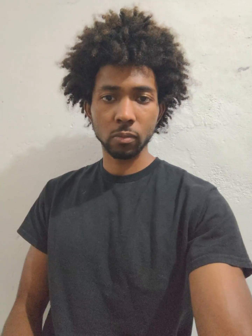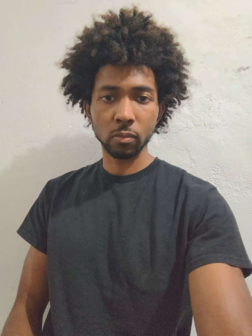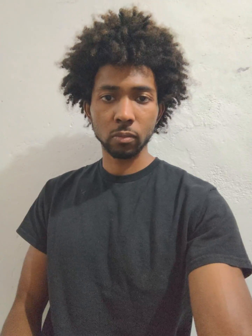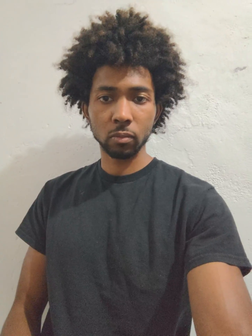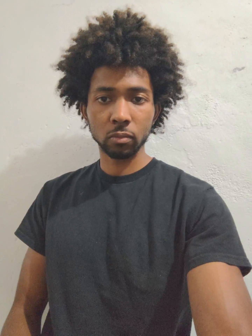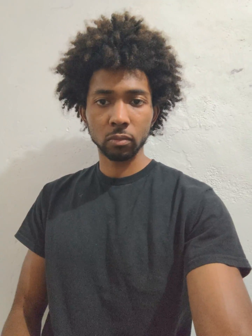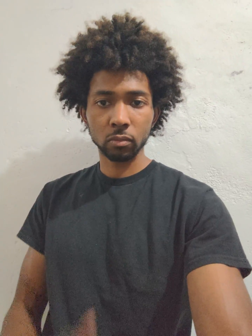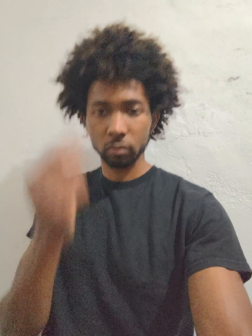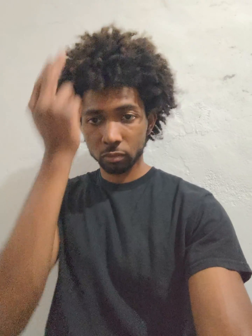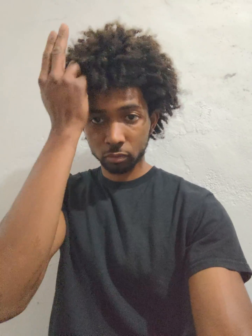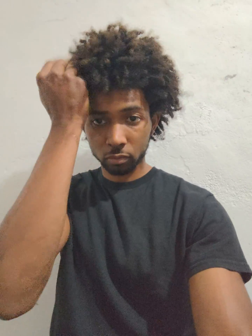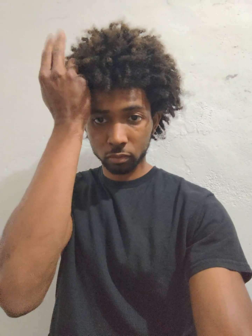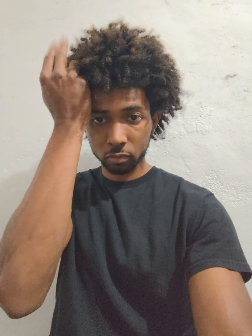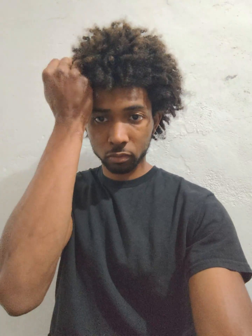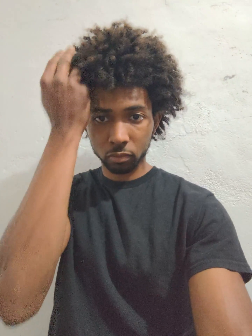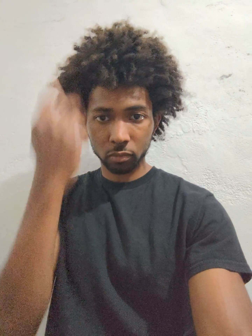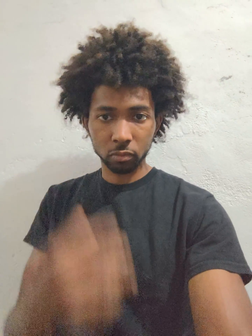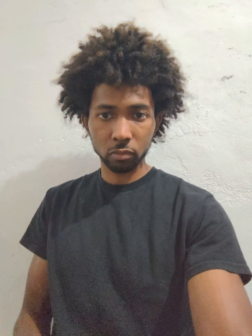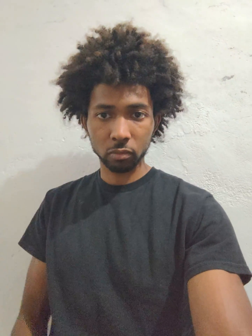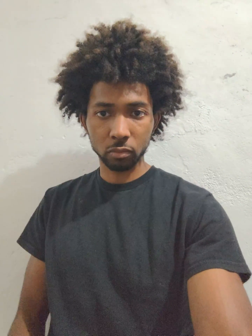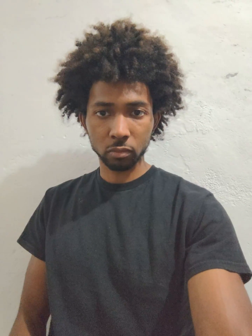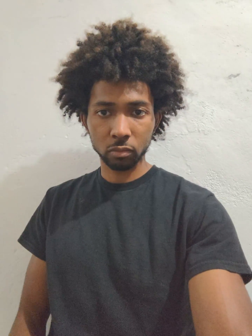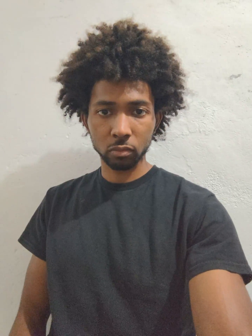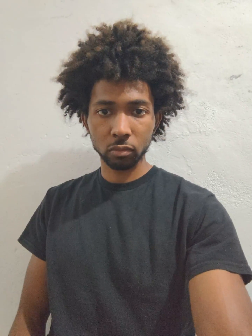rabbit